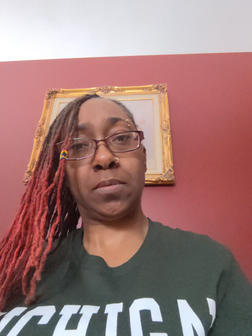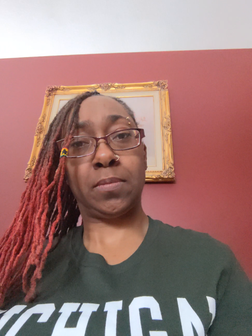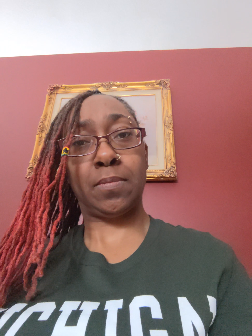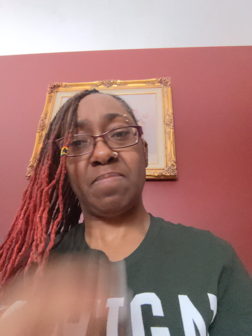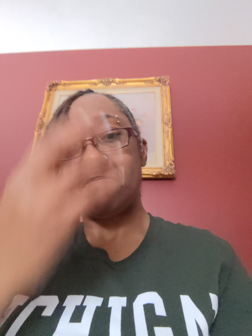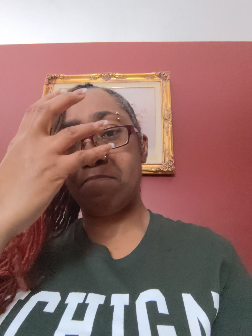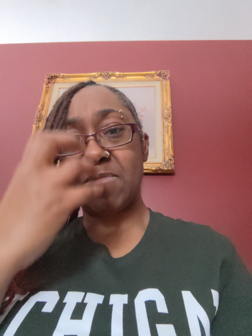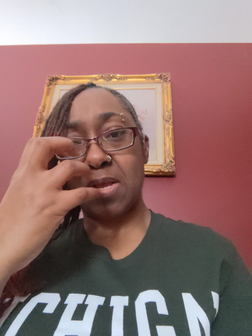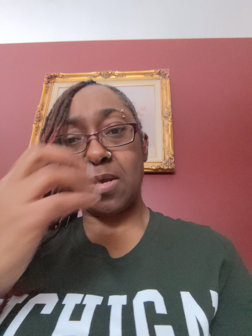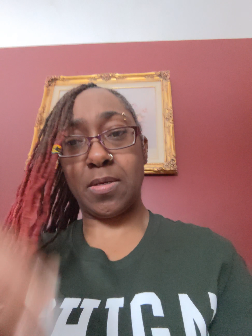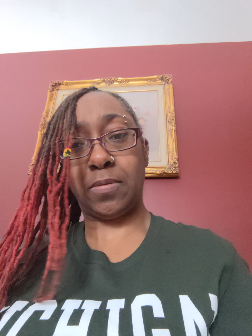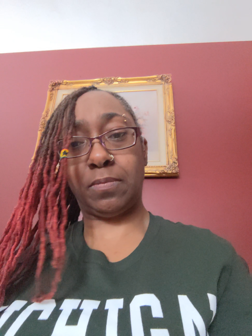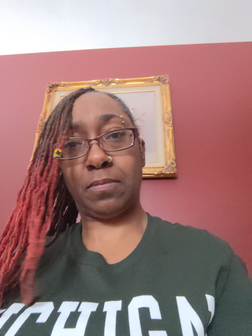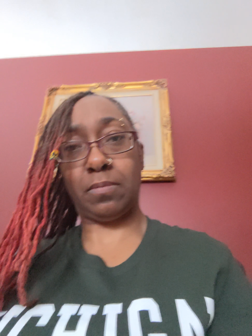mad